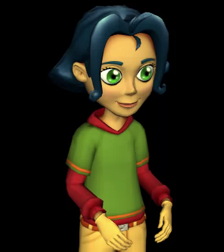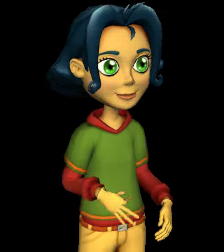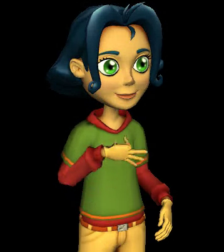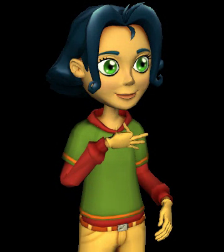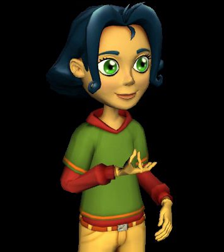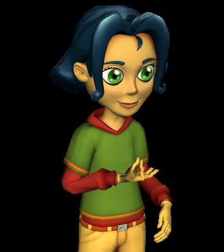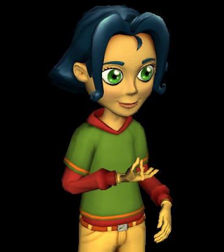ابن